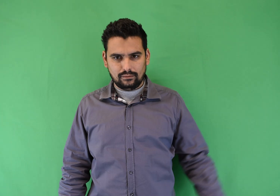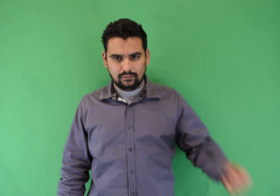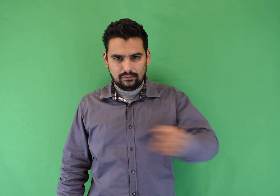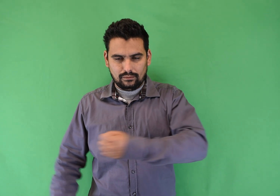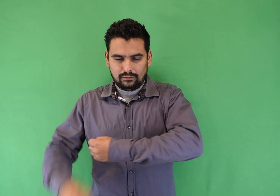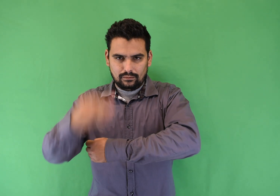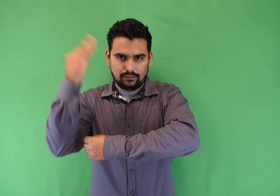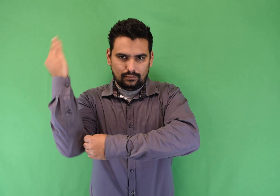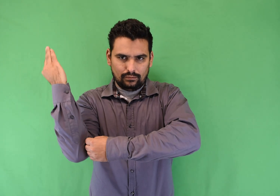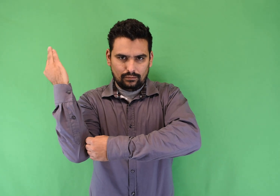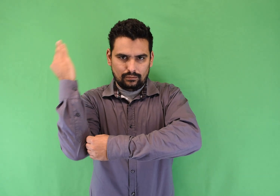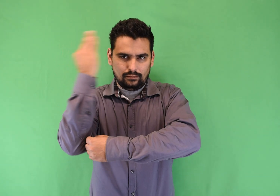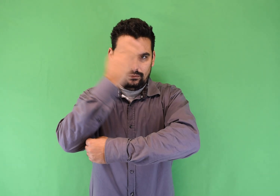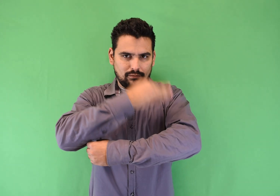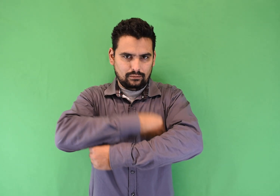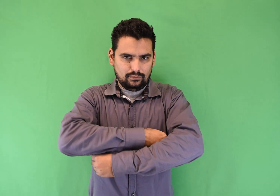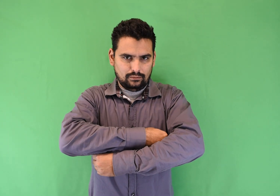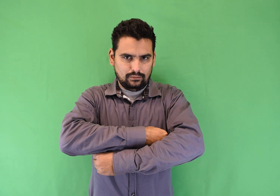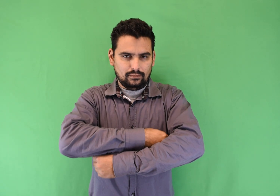tarde